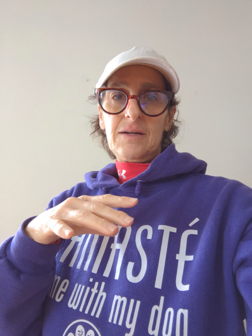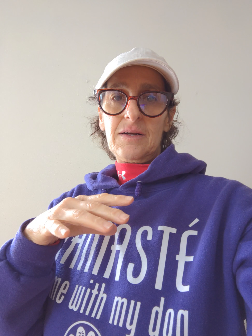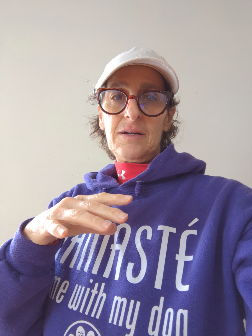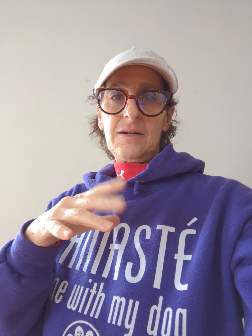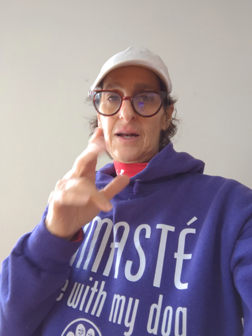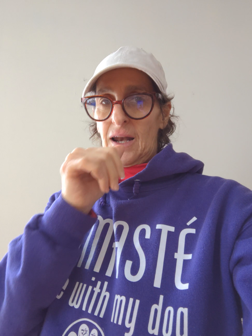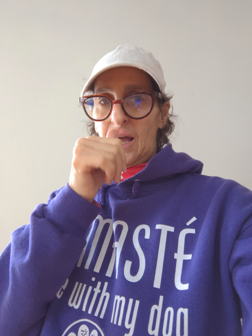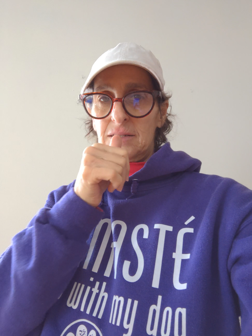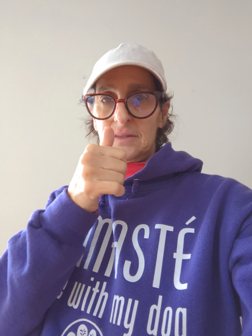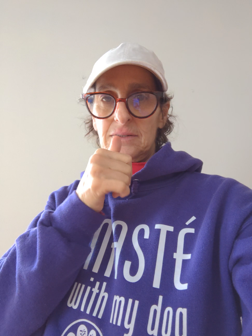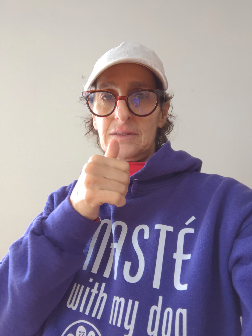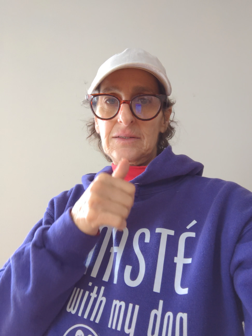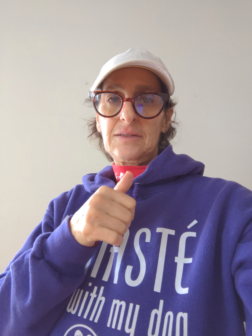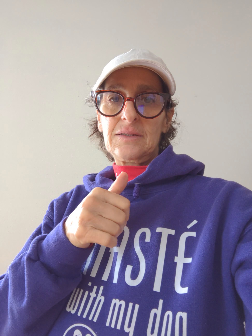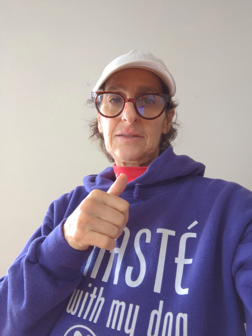nuts